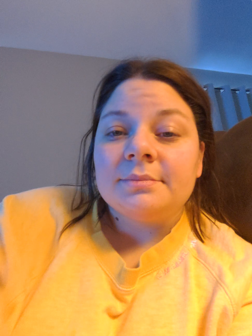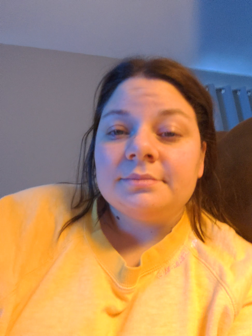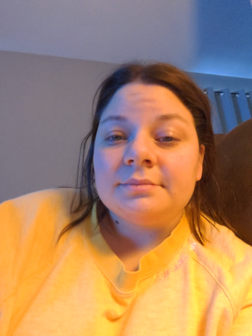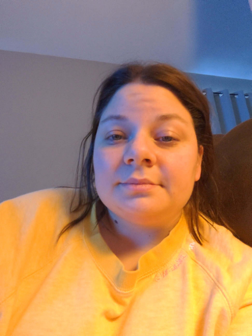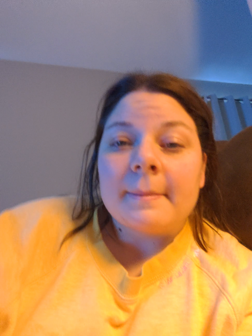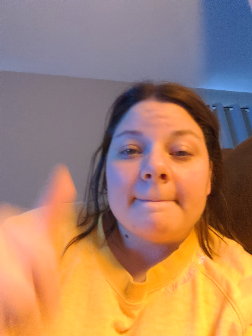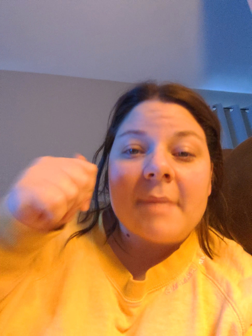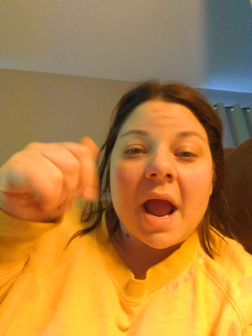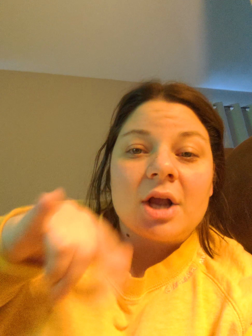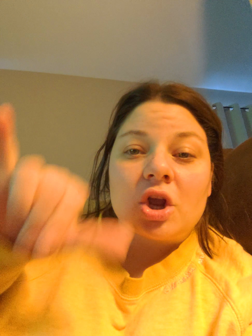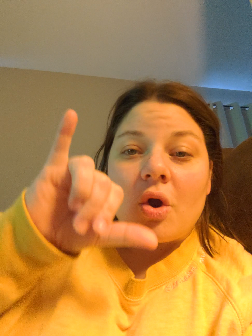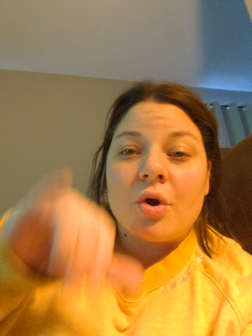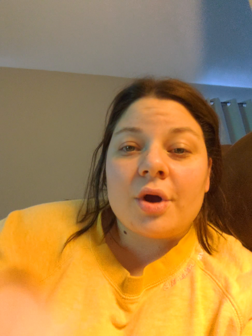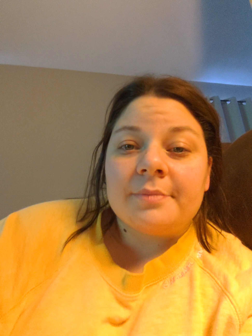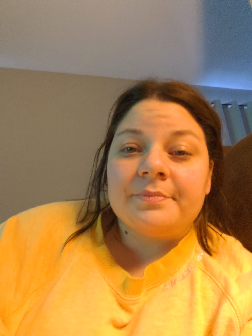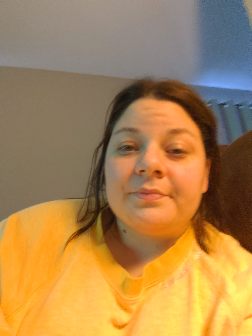backyard